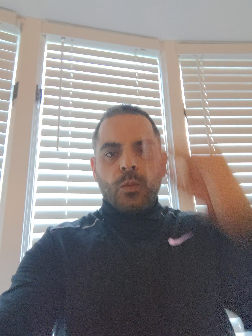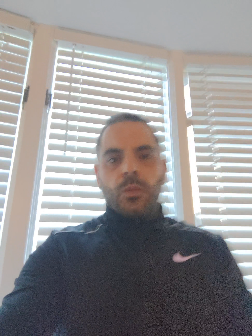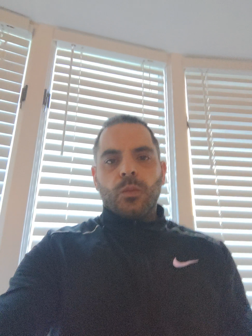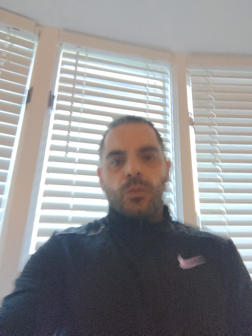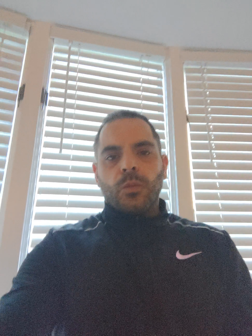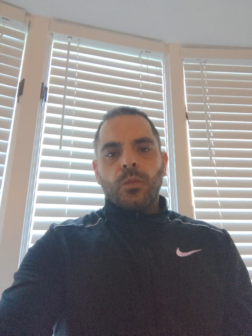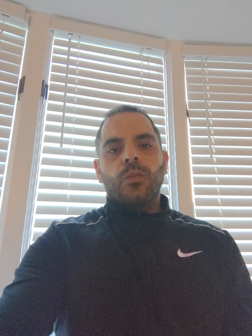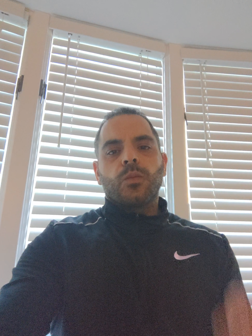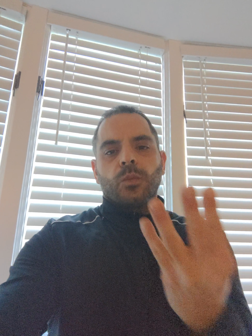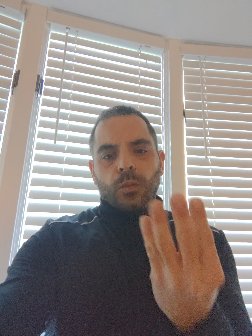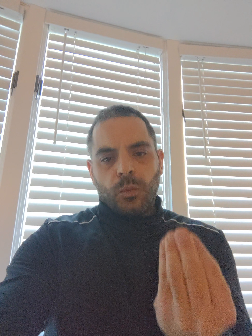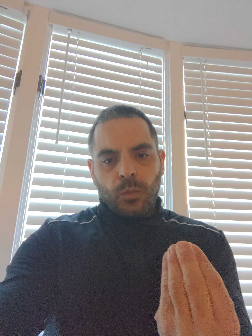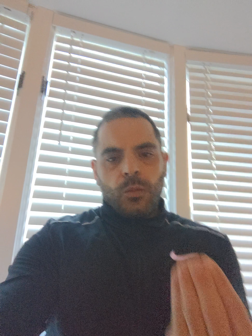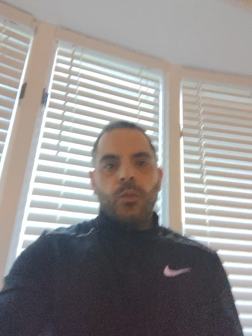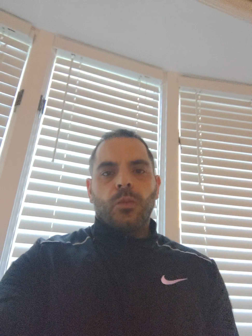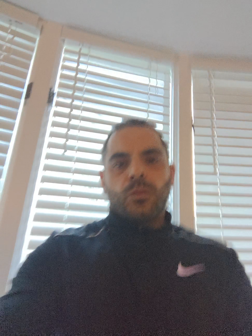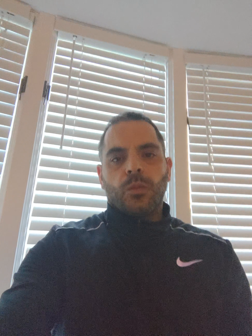wet